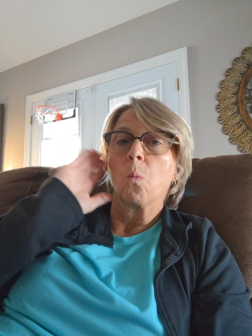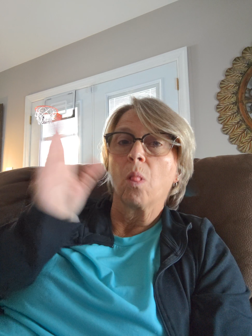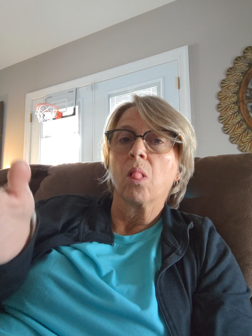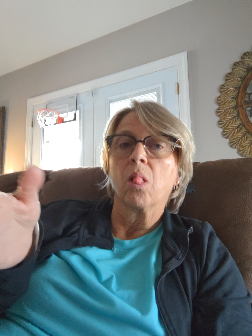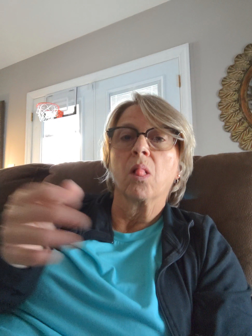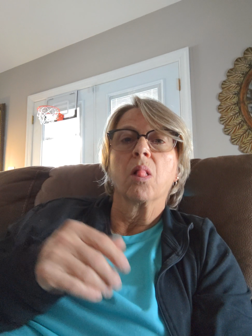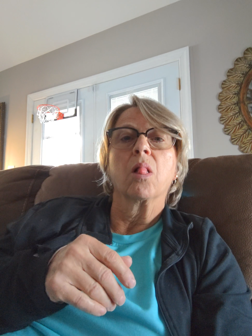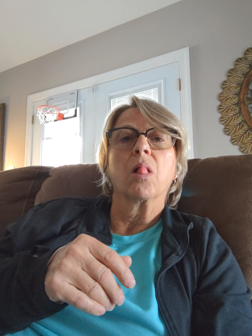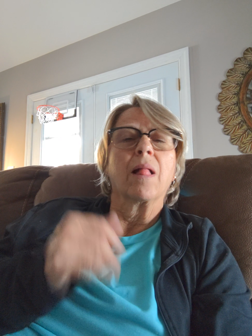will